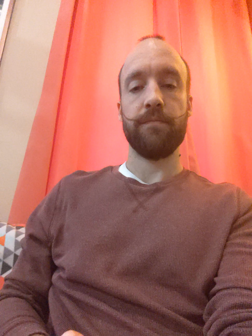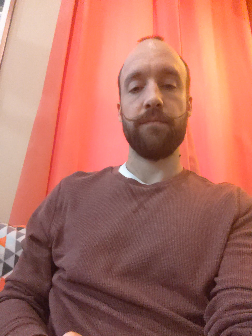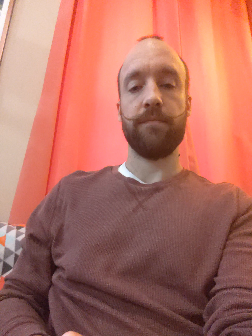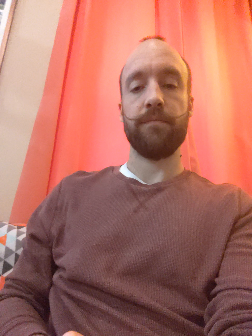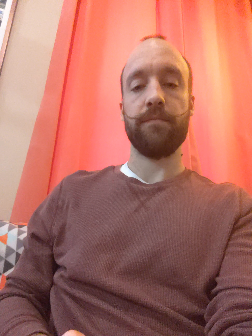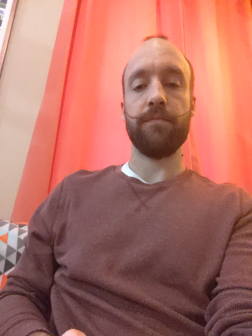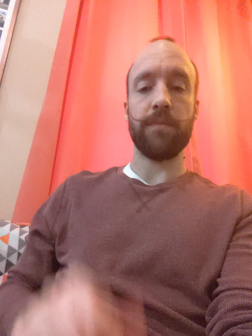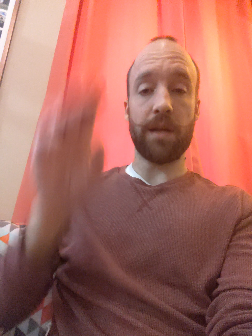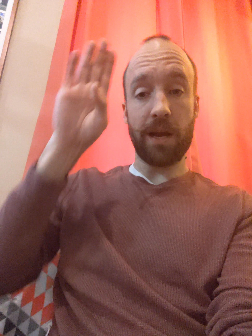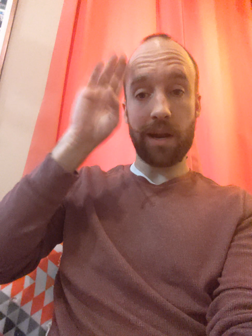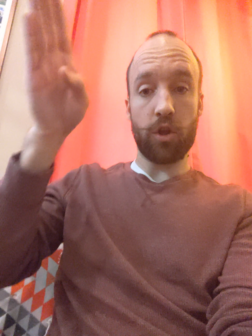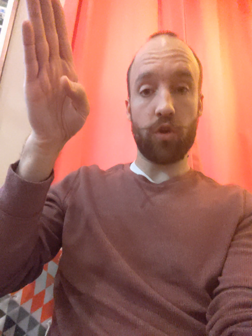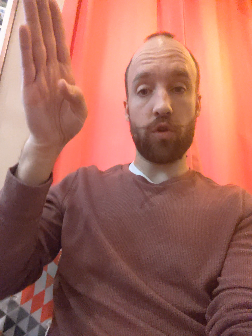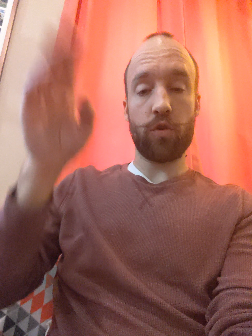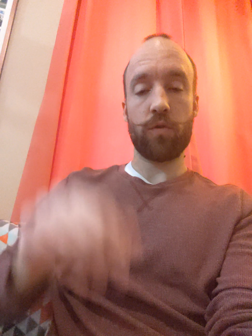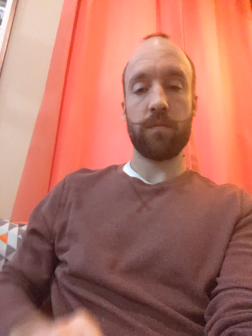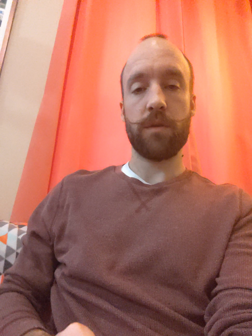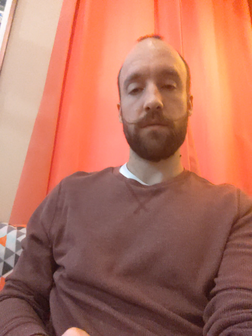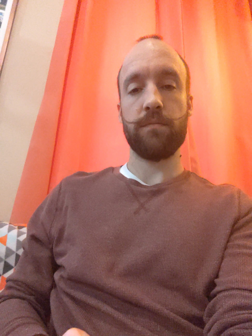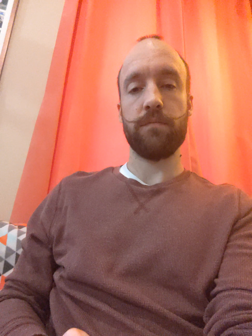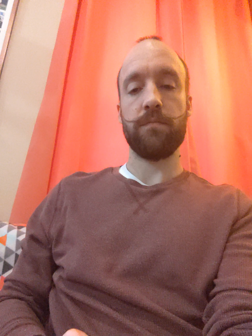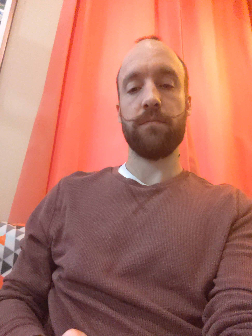hello